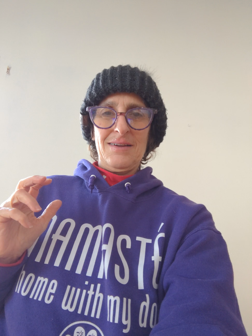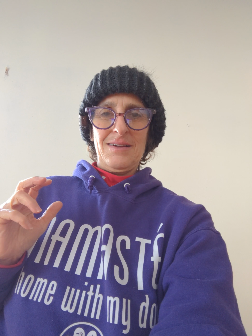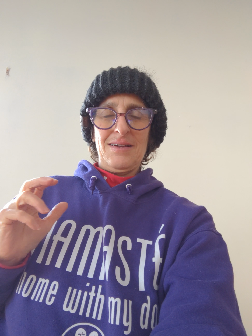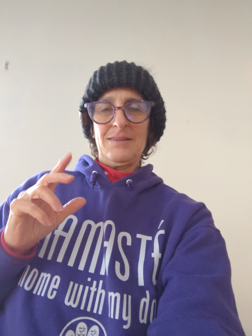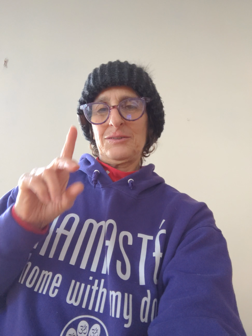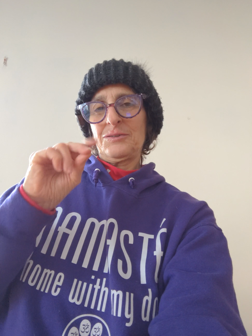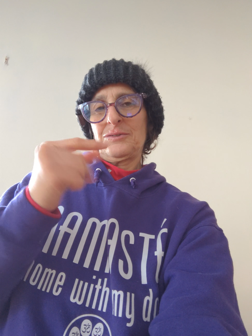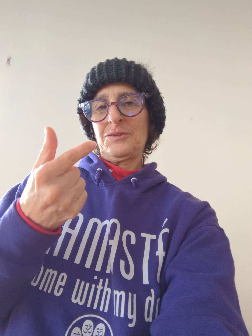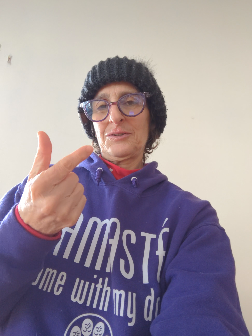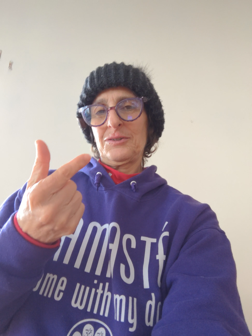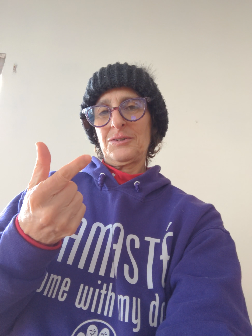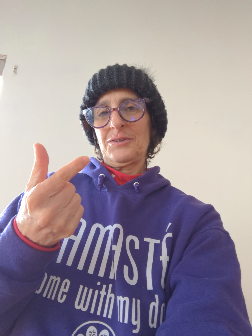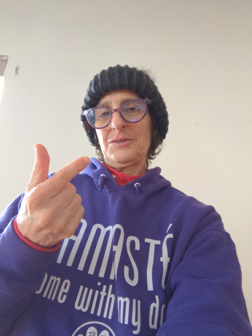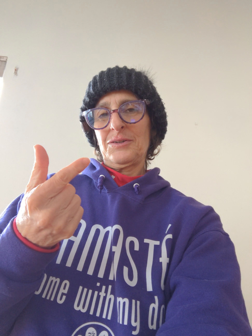dog